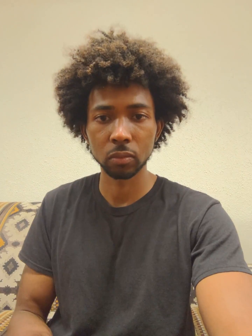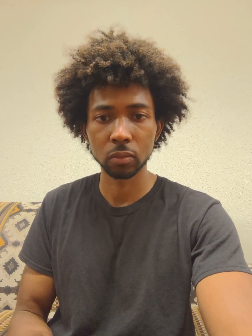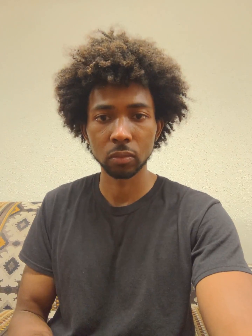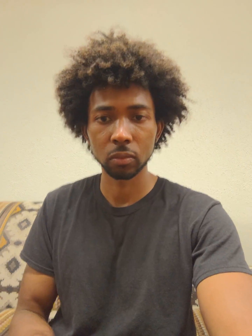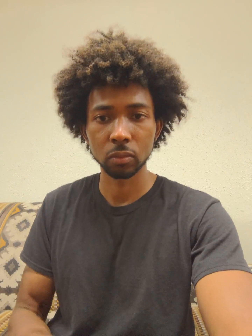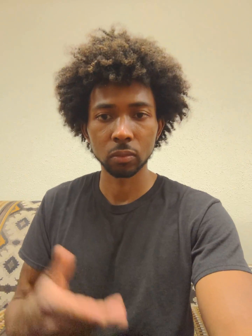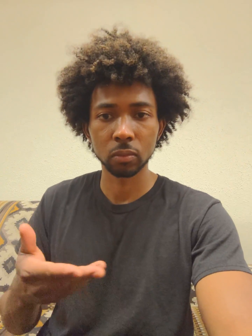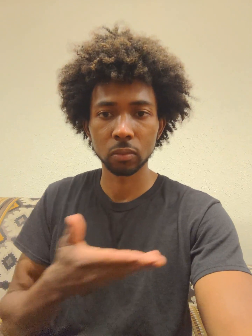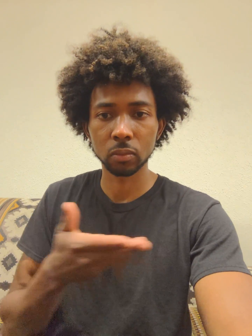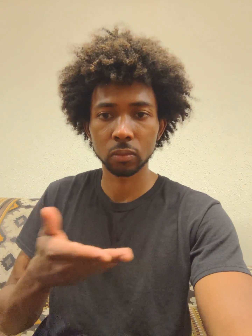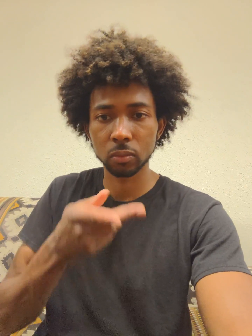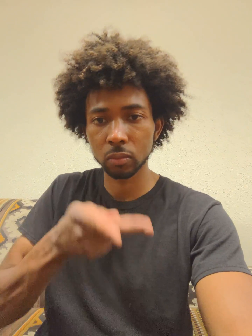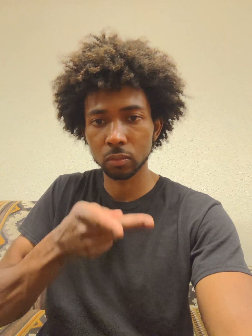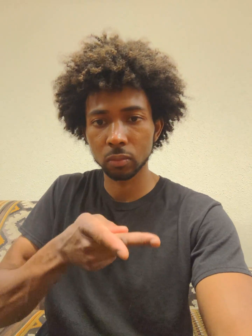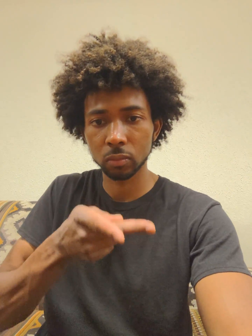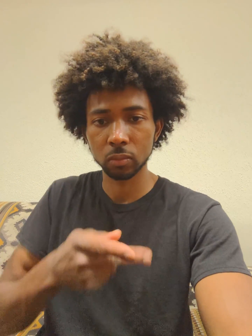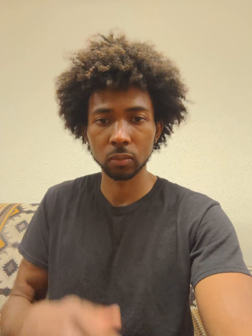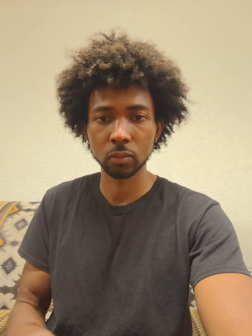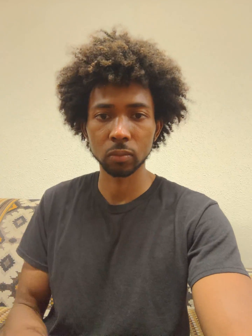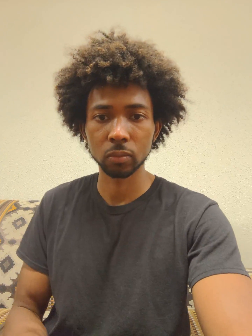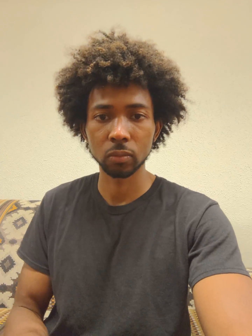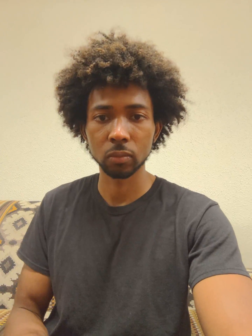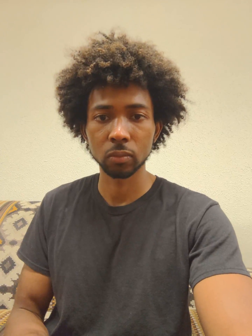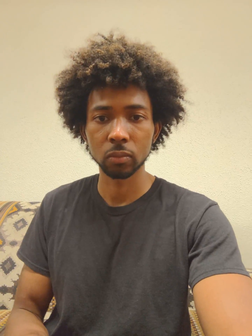babysitter